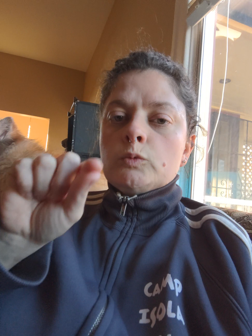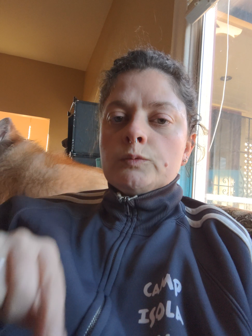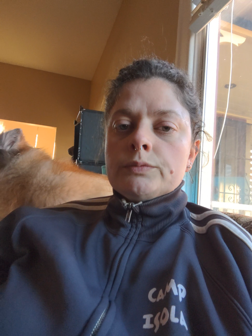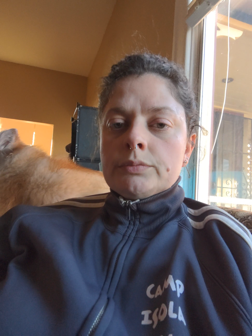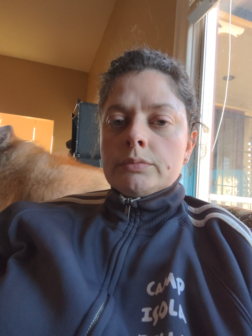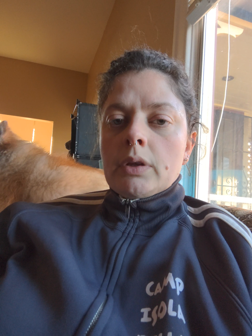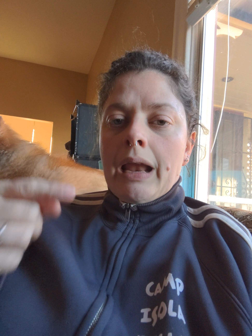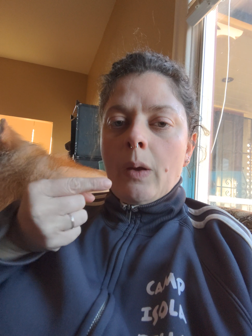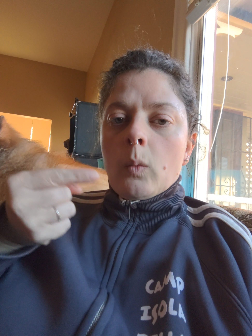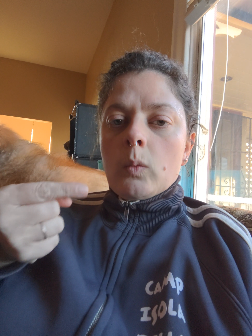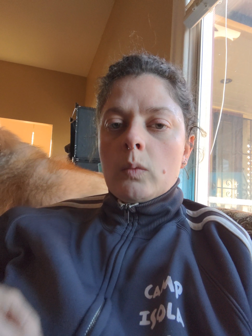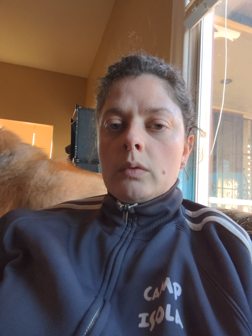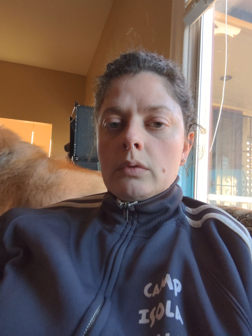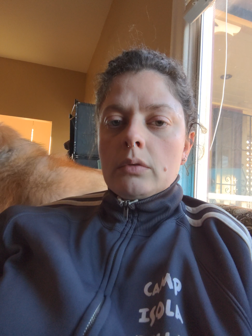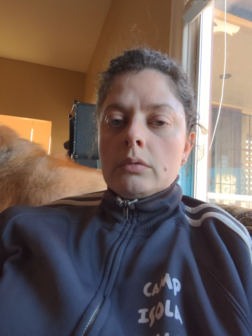owie